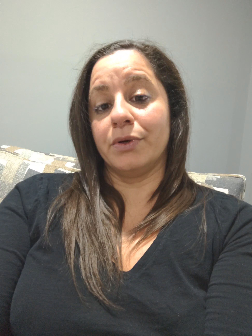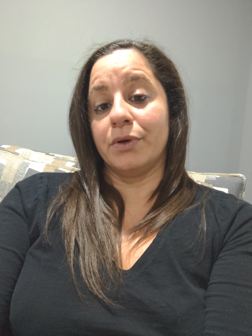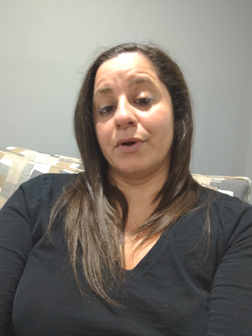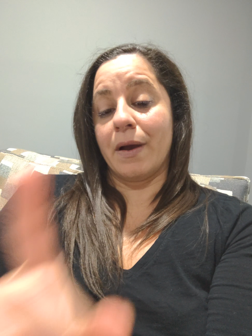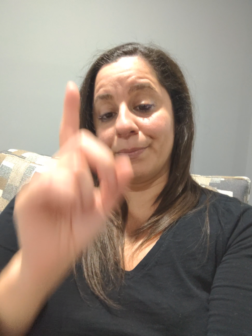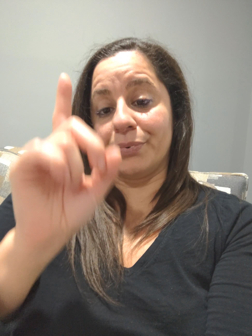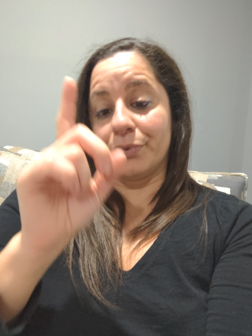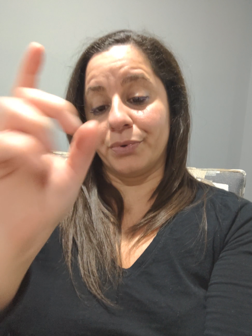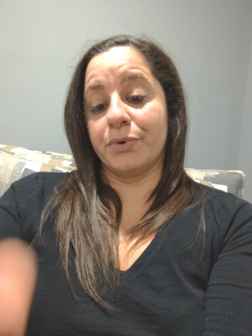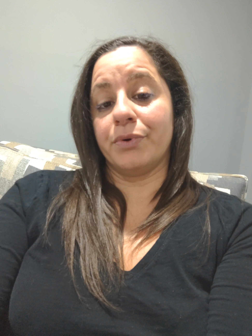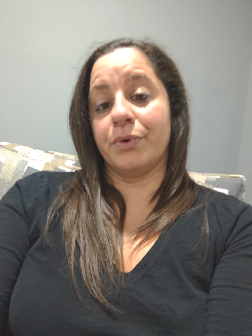up